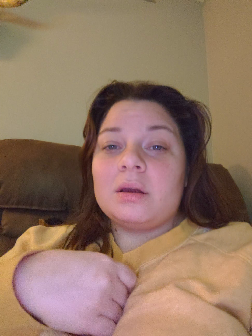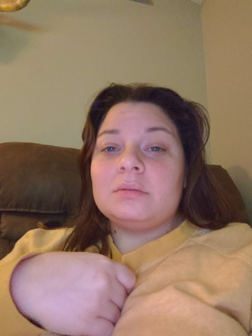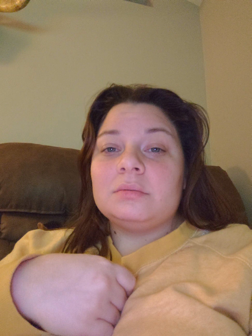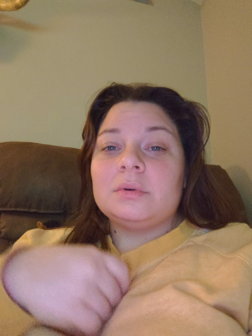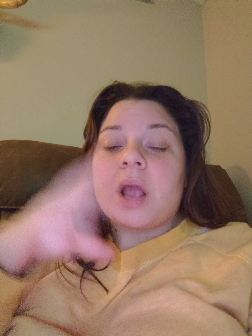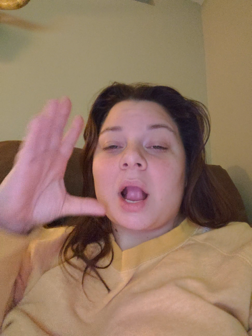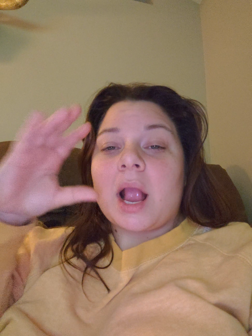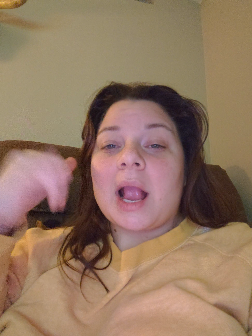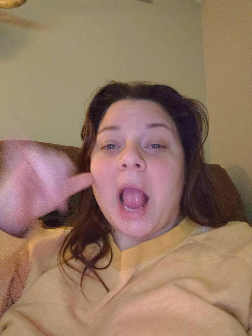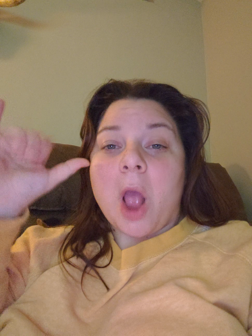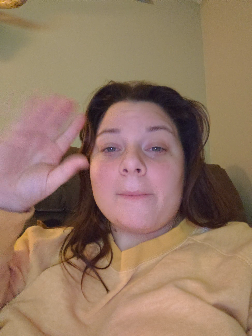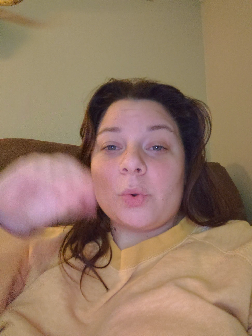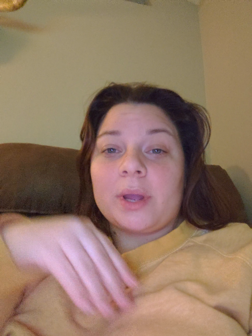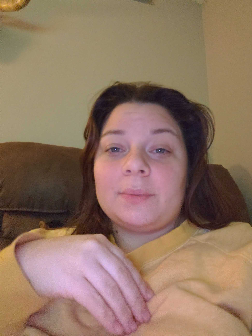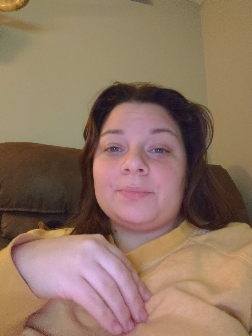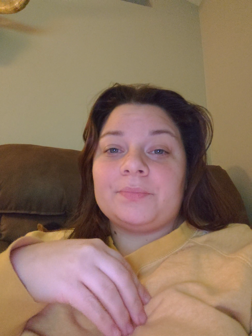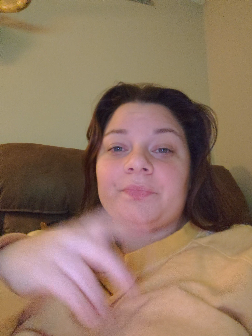cowboy